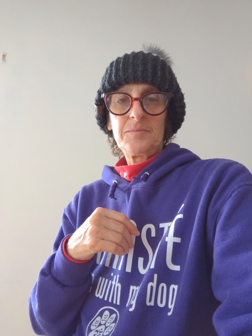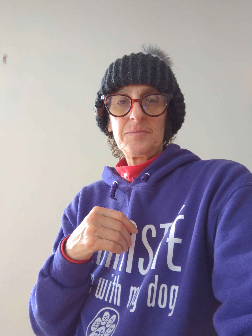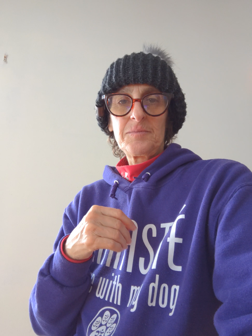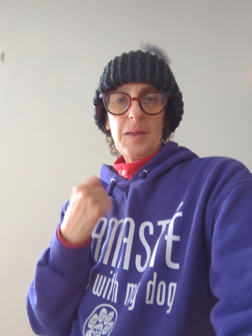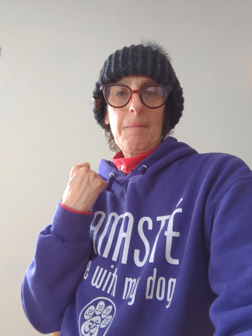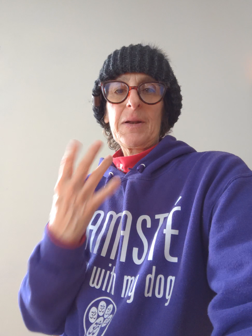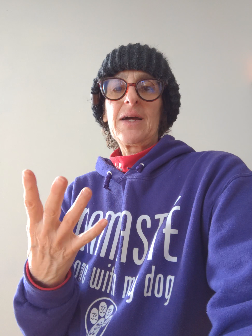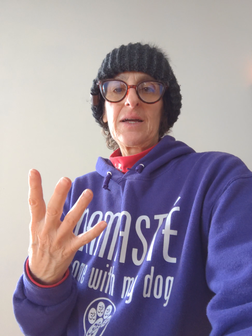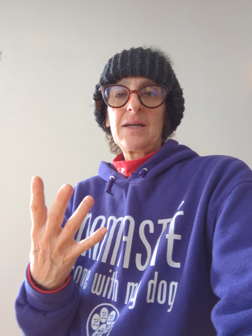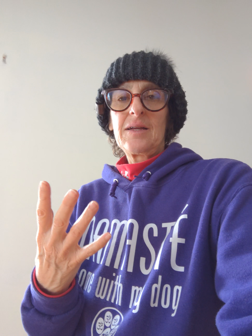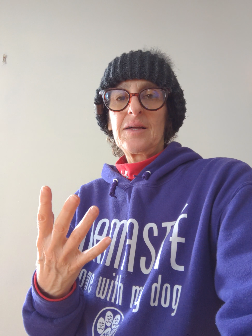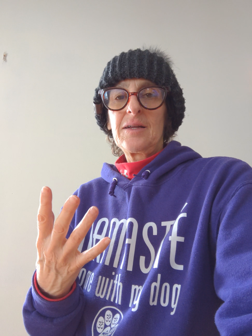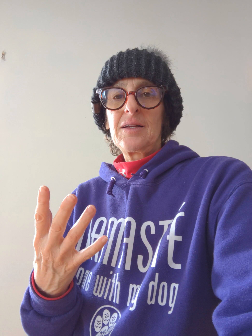many